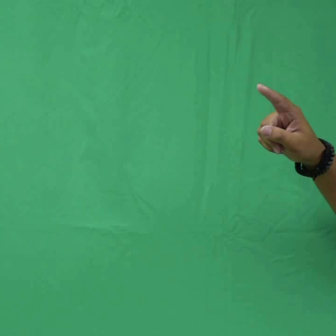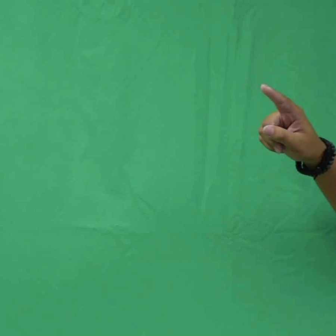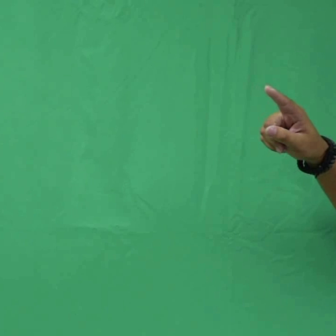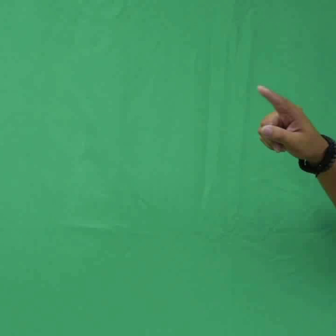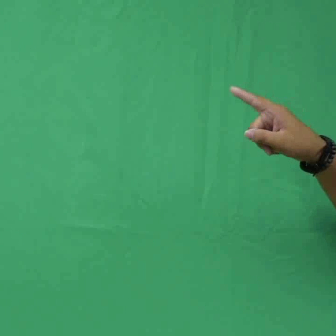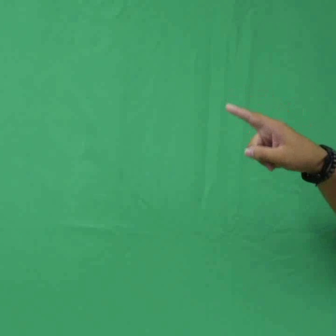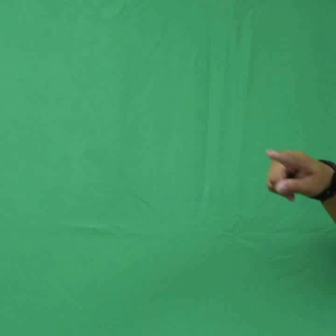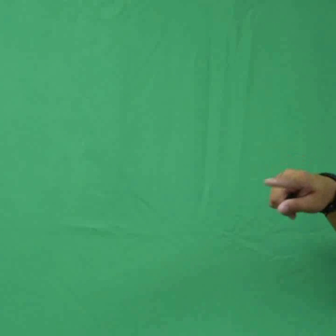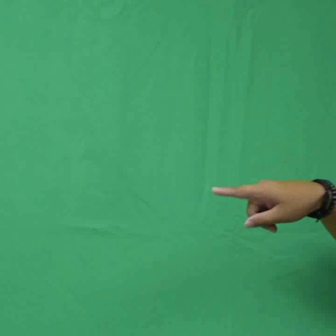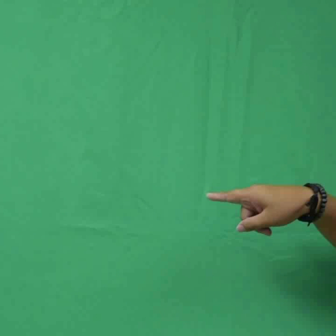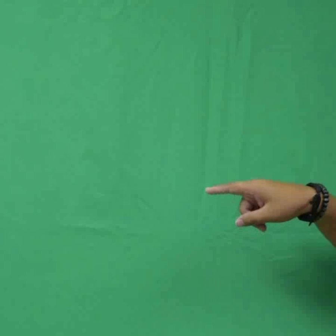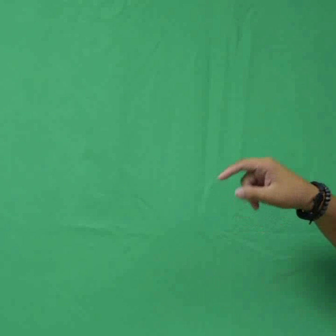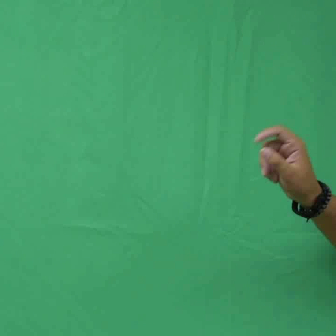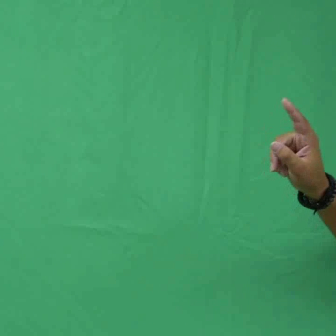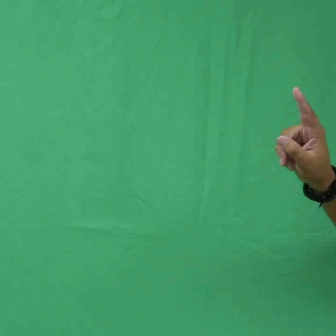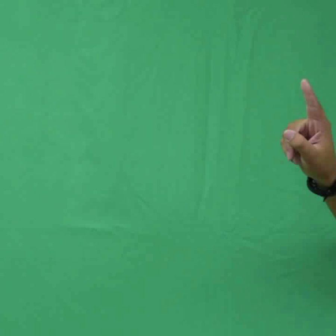Z